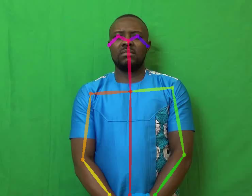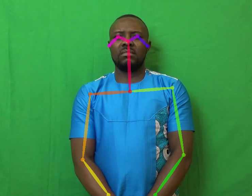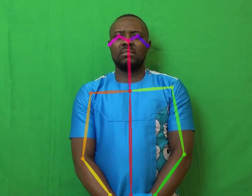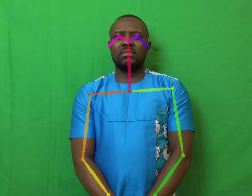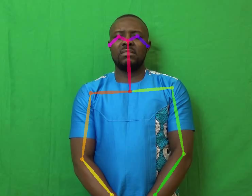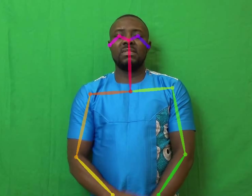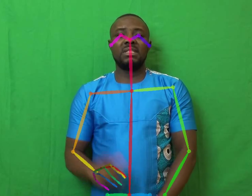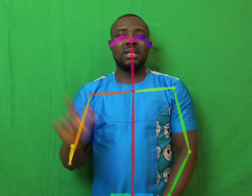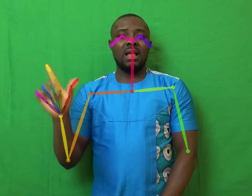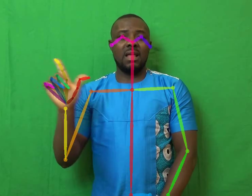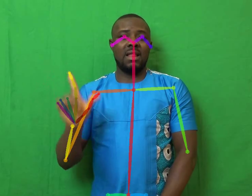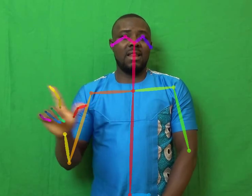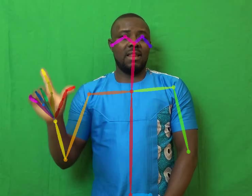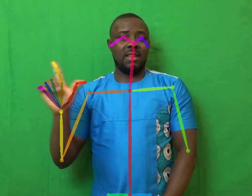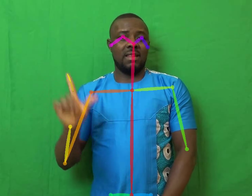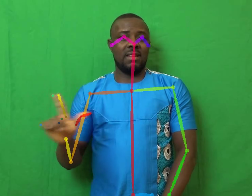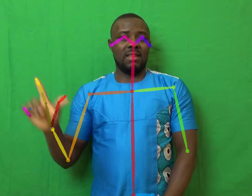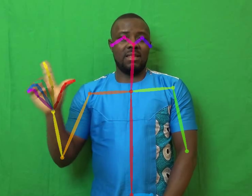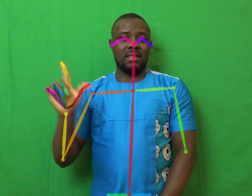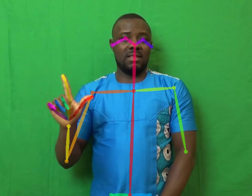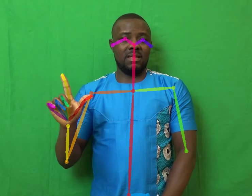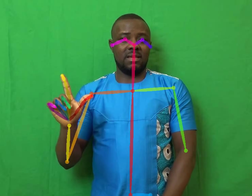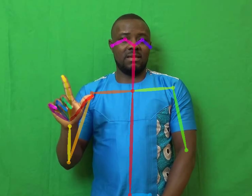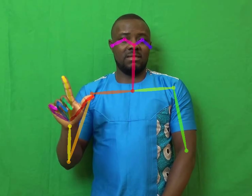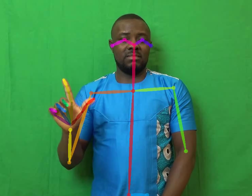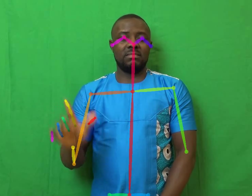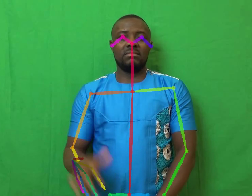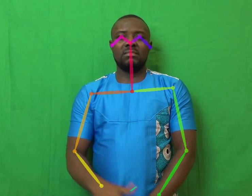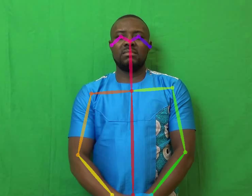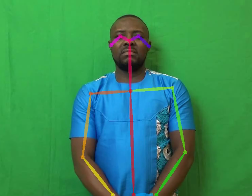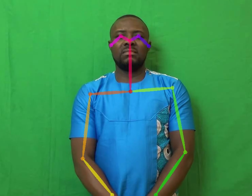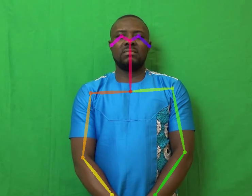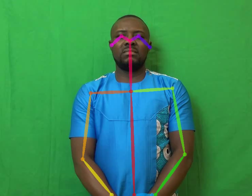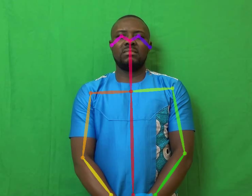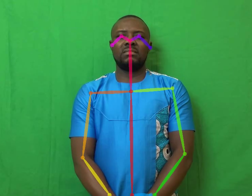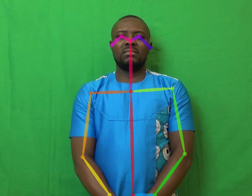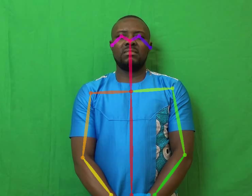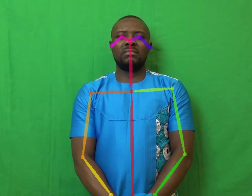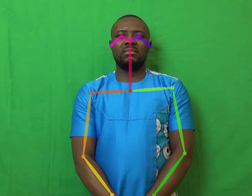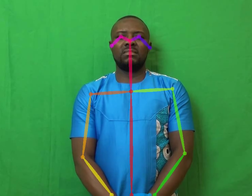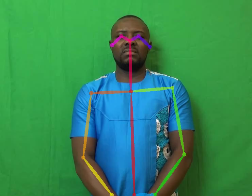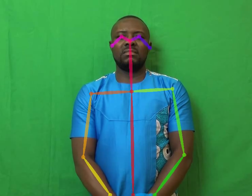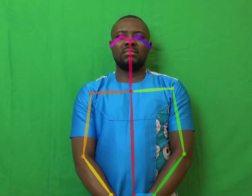library